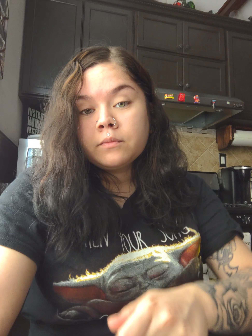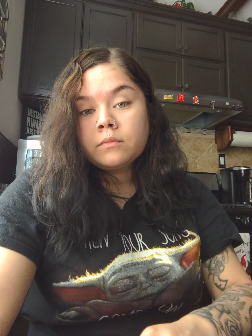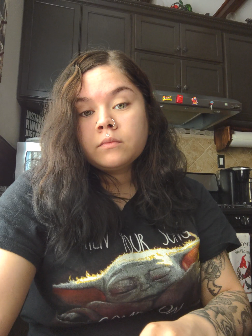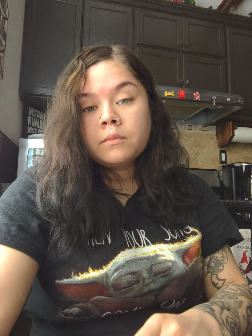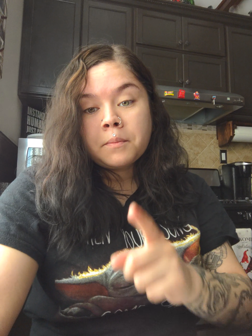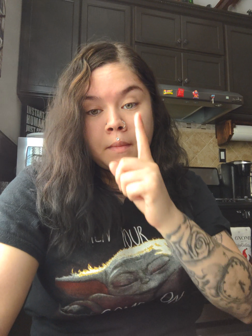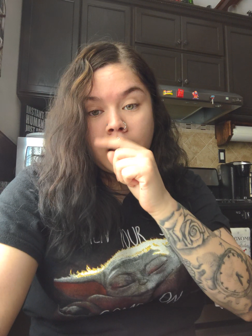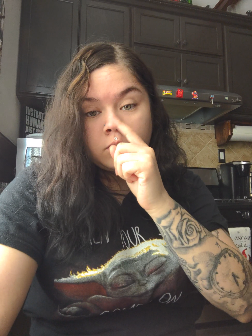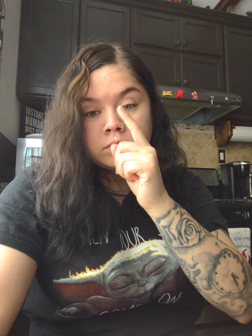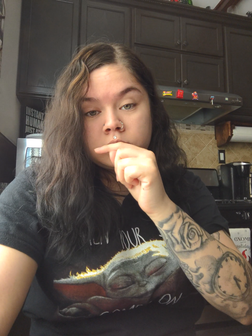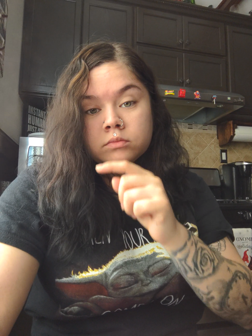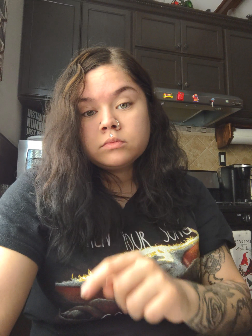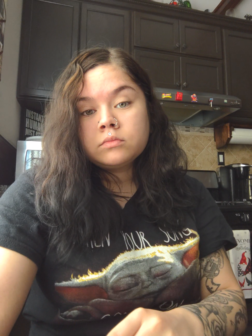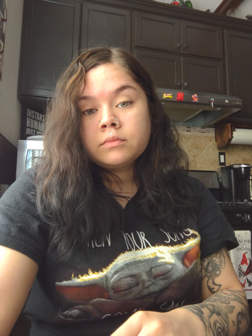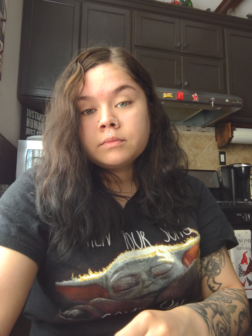mouse